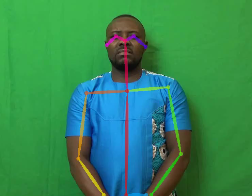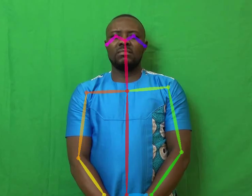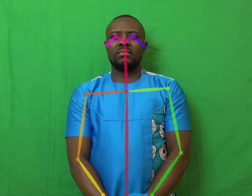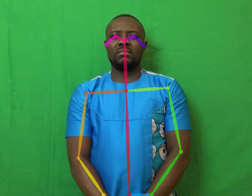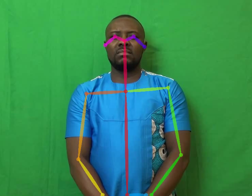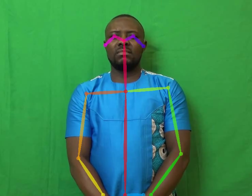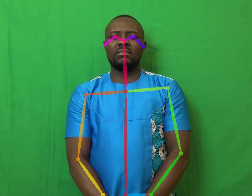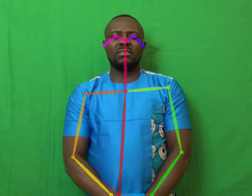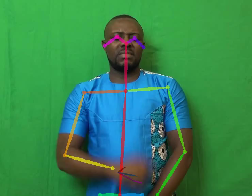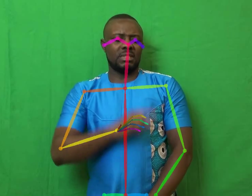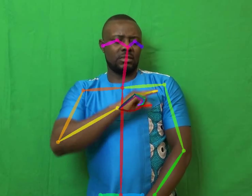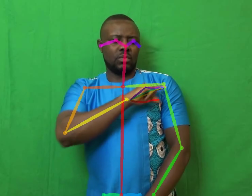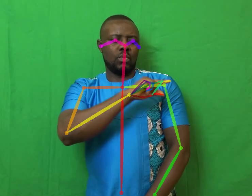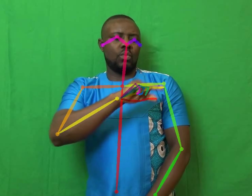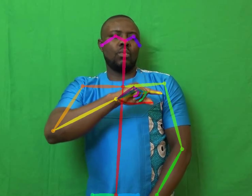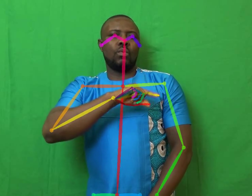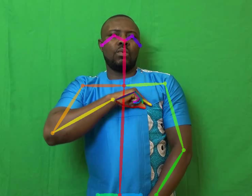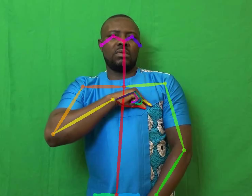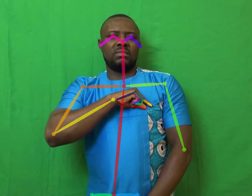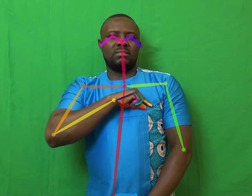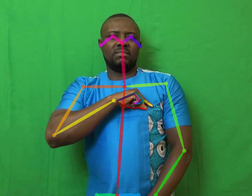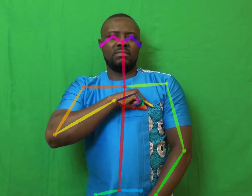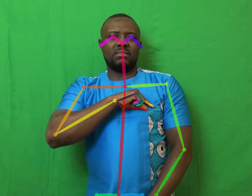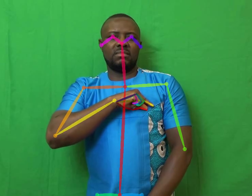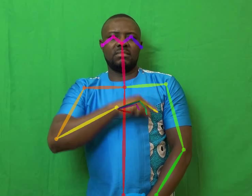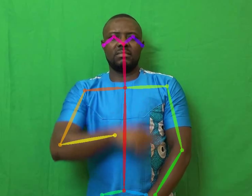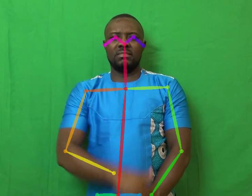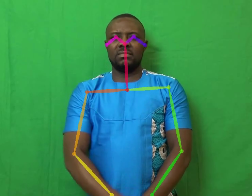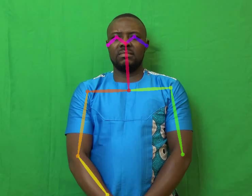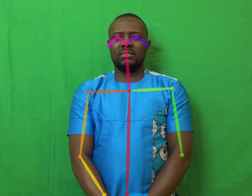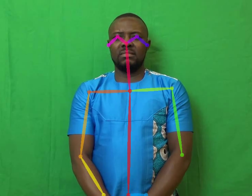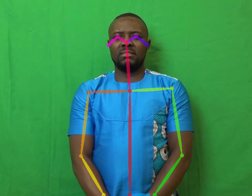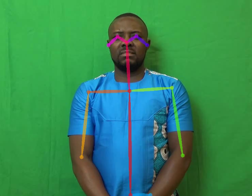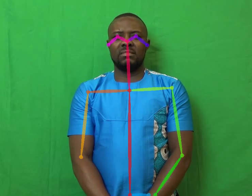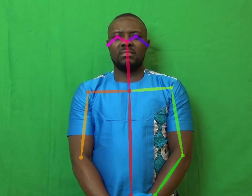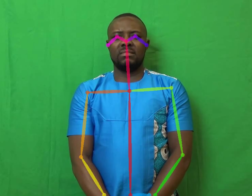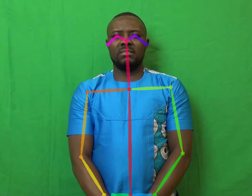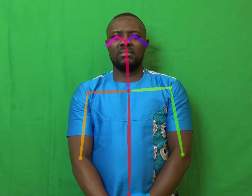qualification